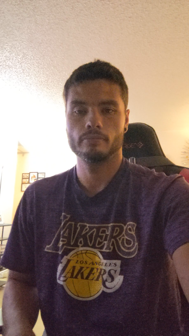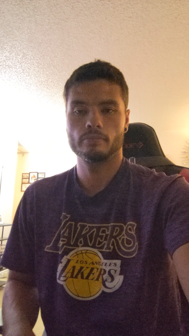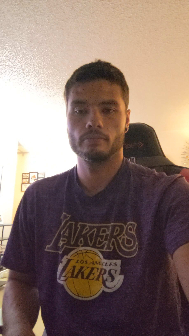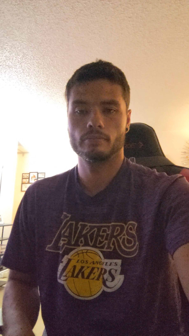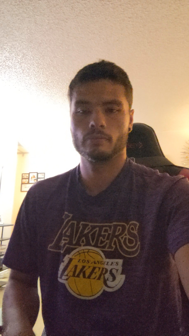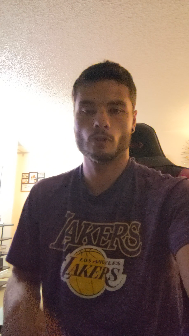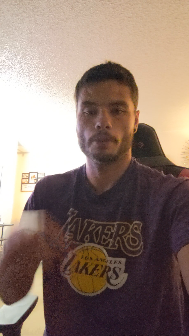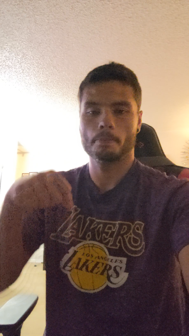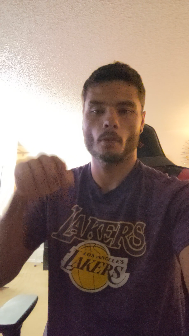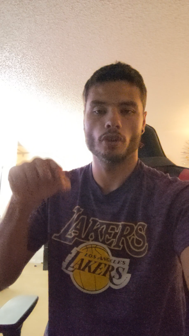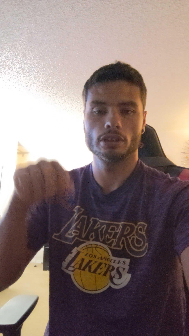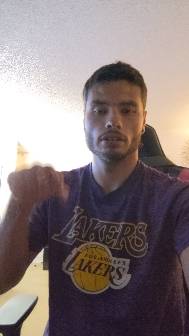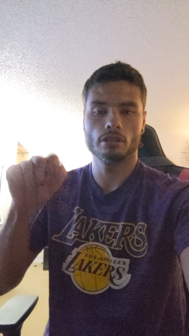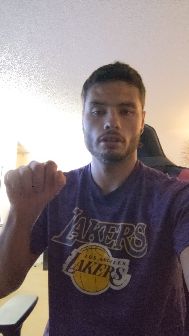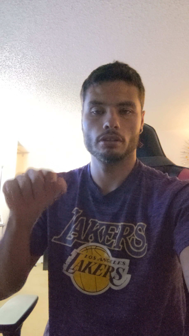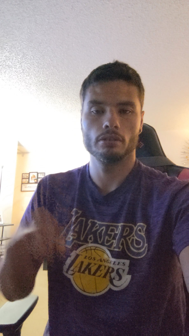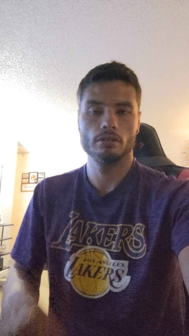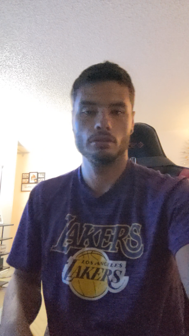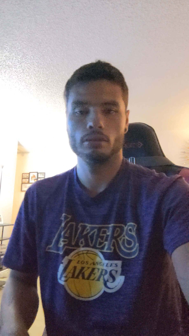motorcycle